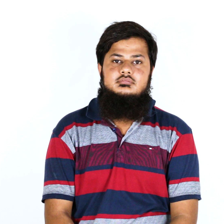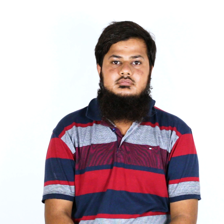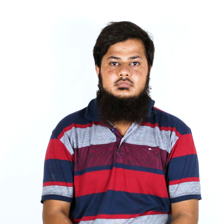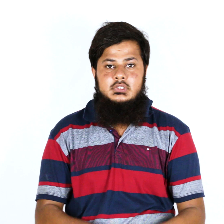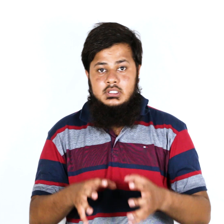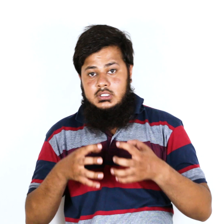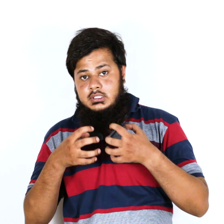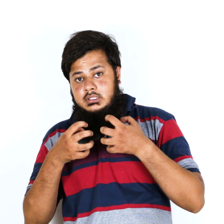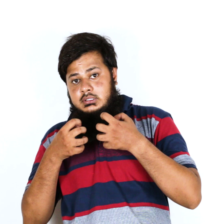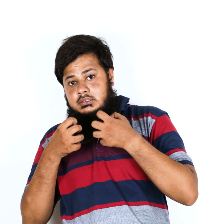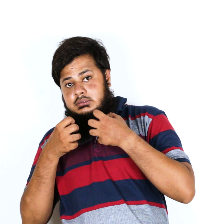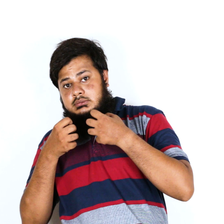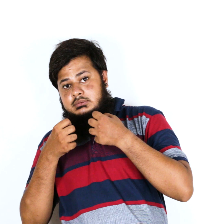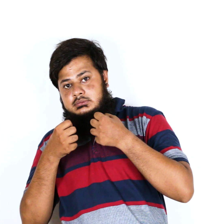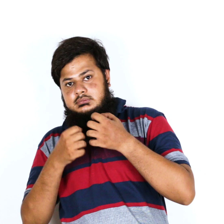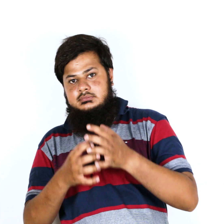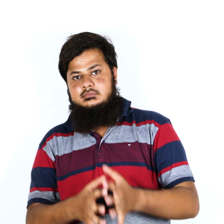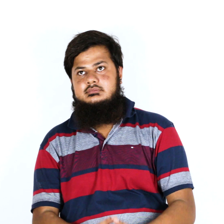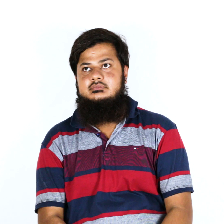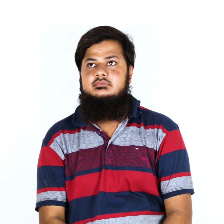scared